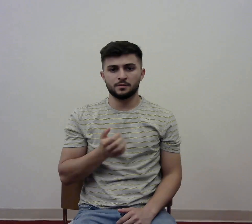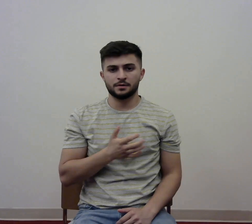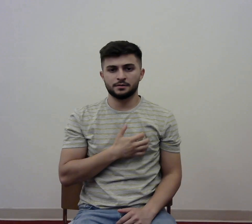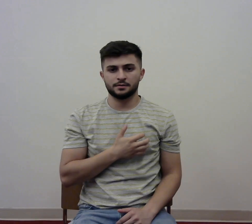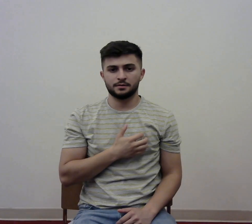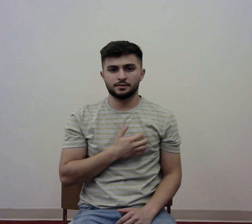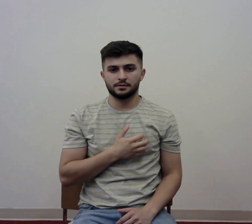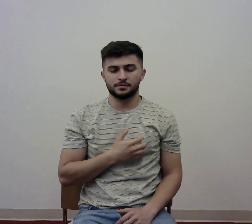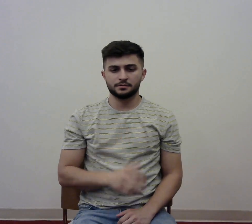istəmək